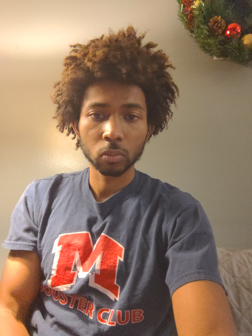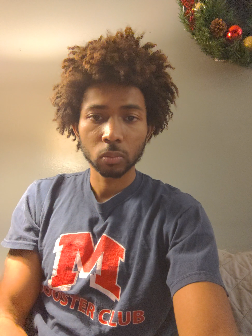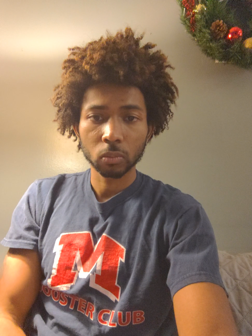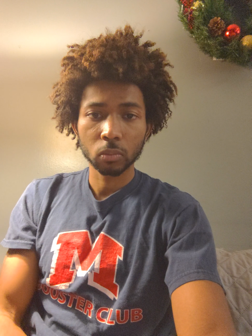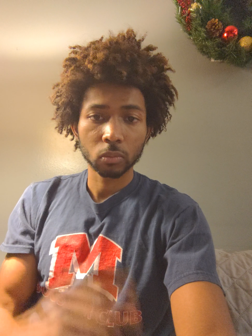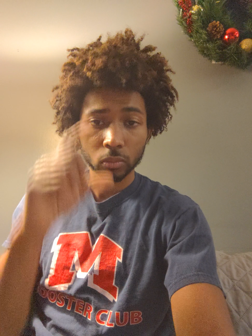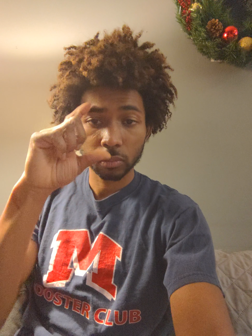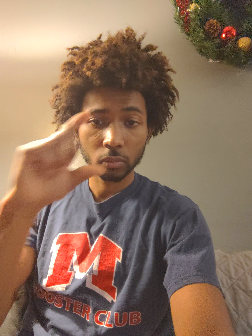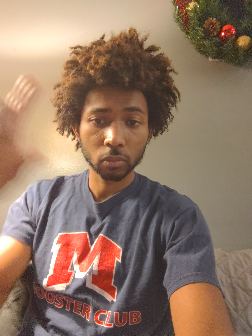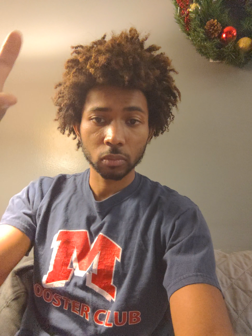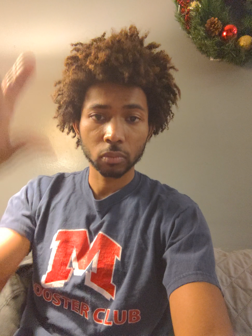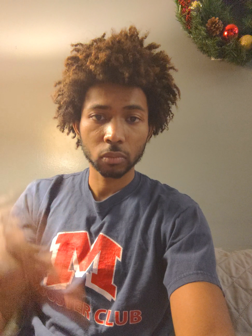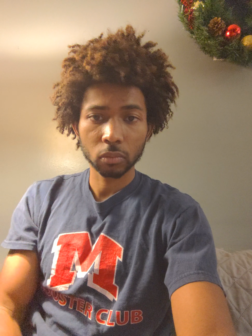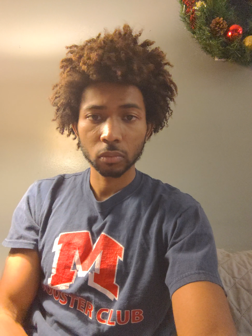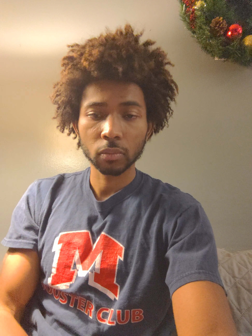moon